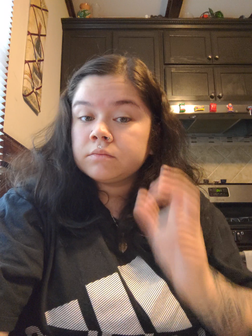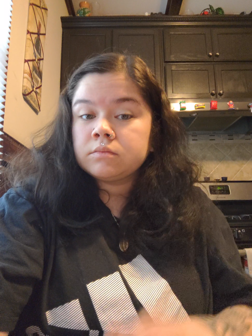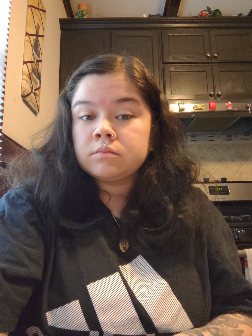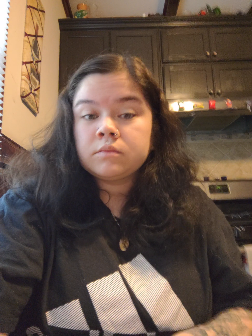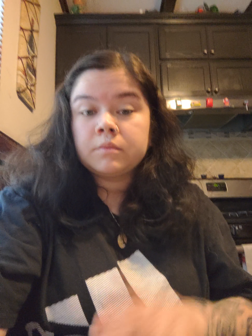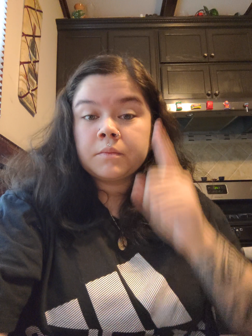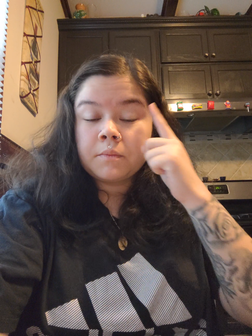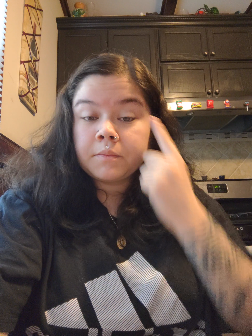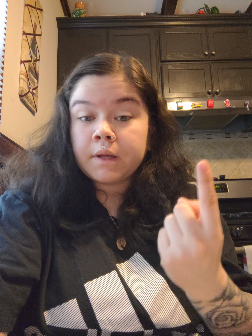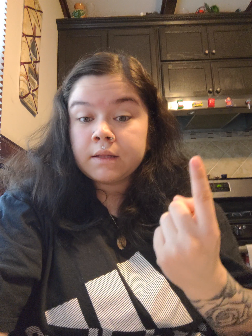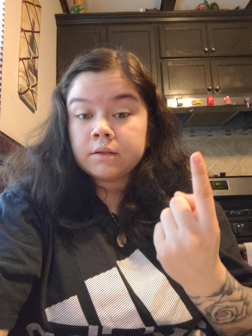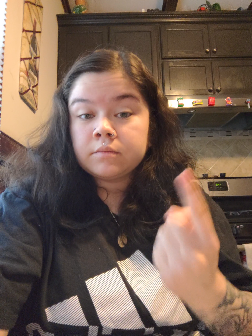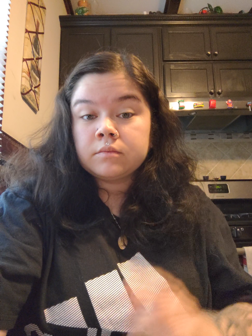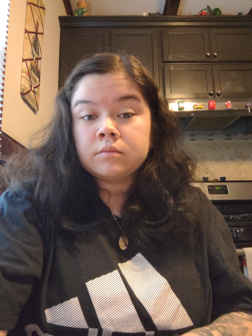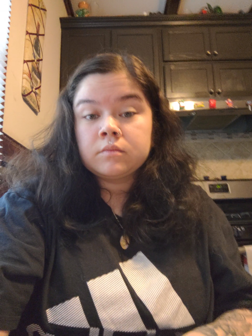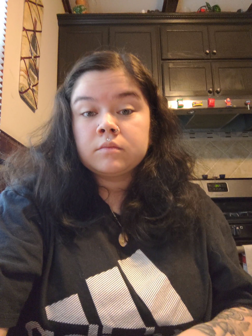penny